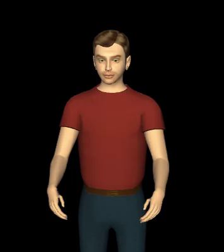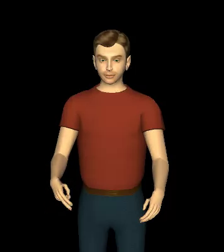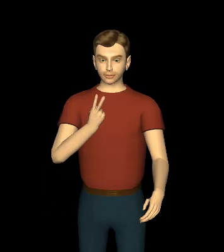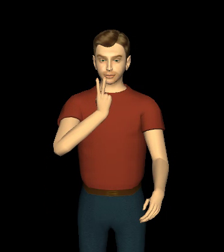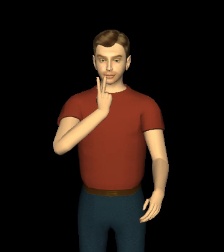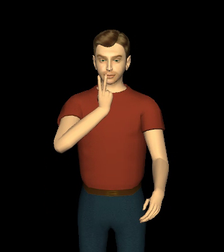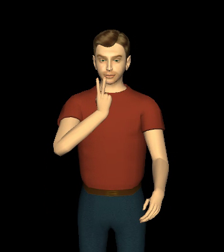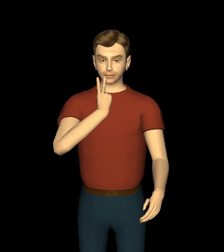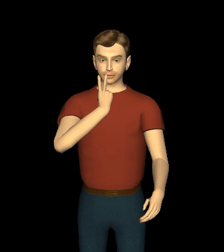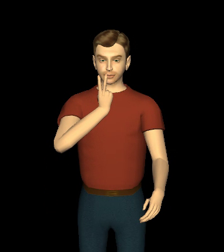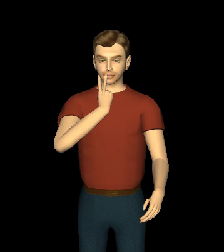يدخن